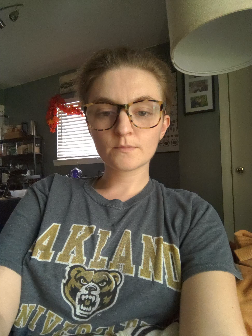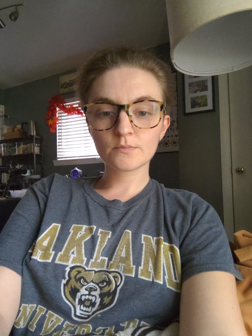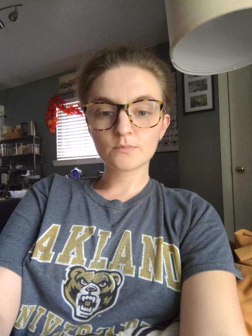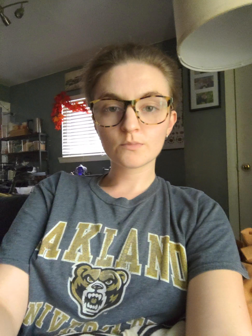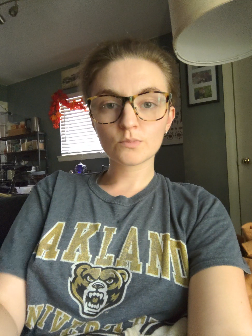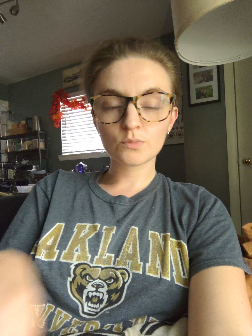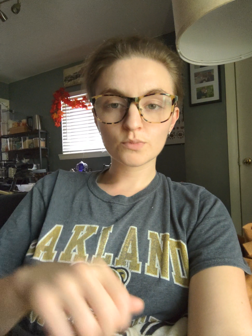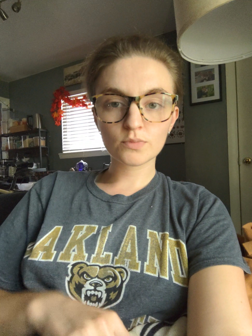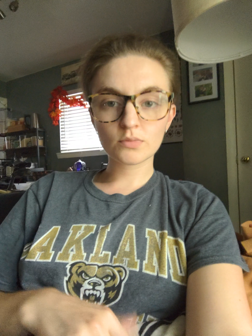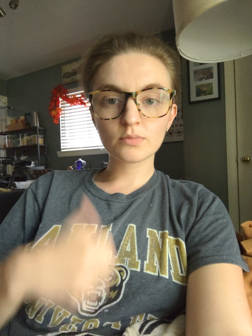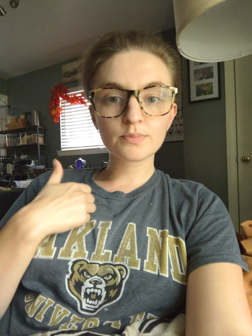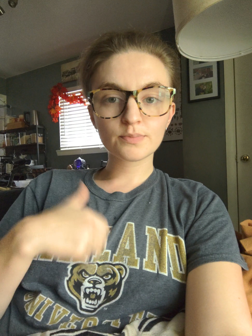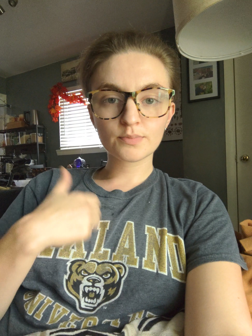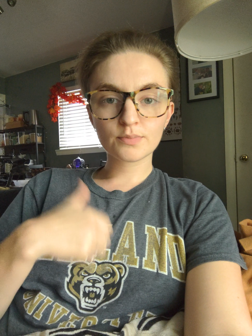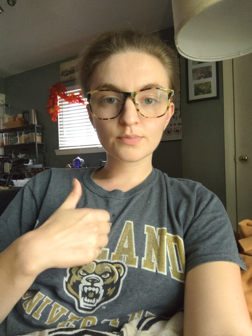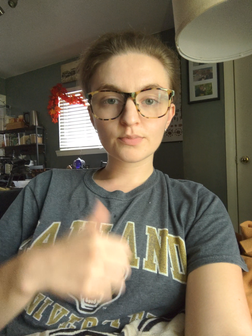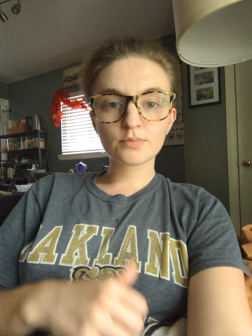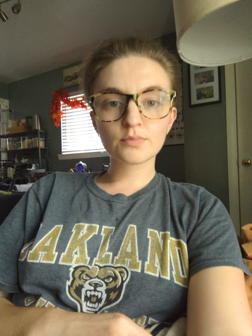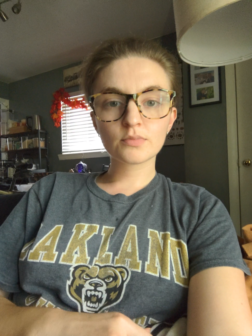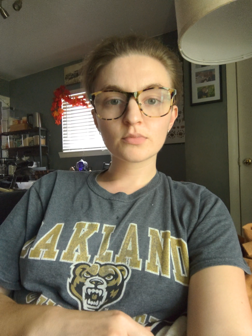bathtub